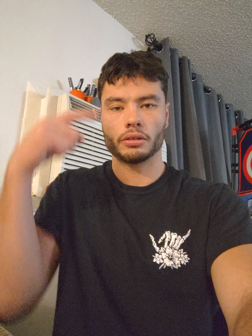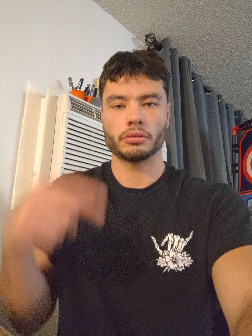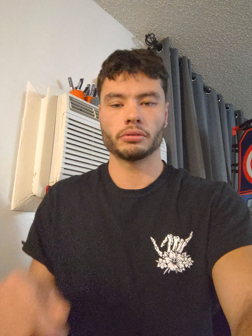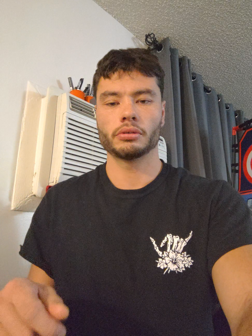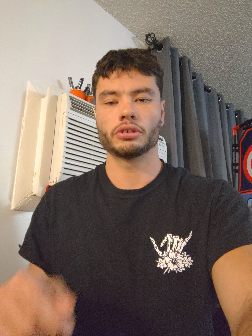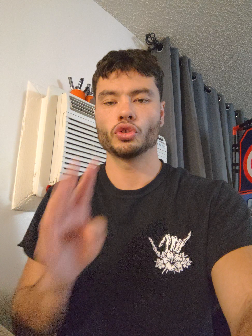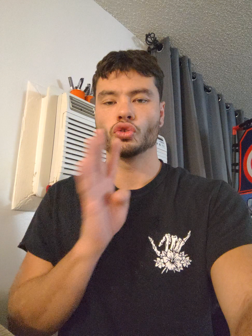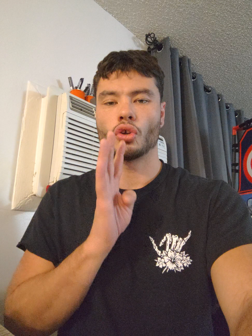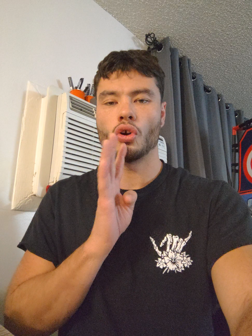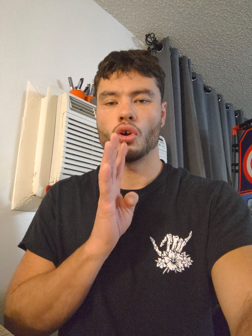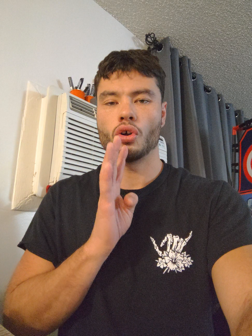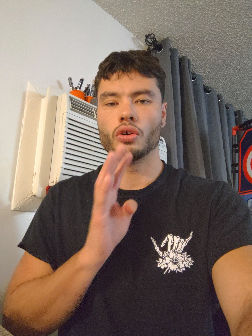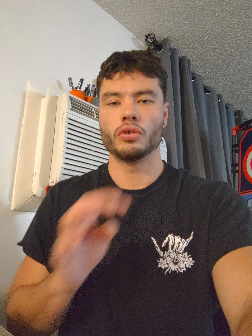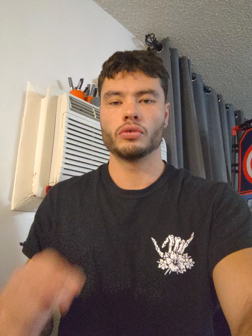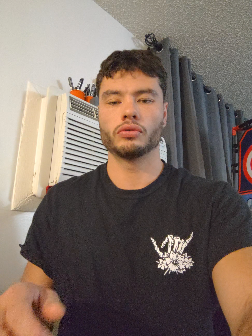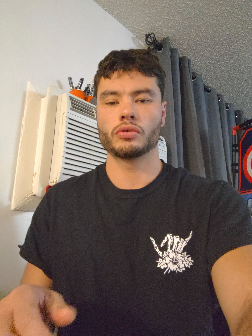talk